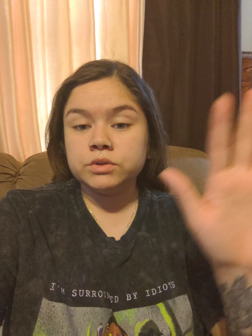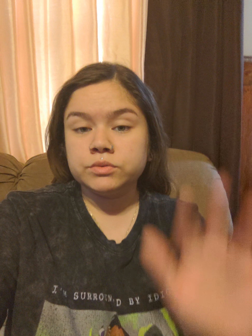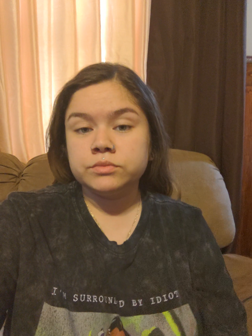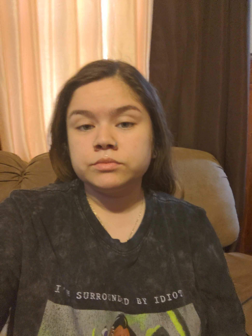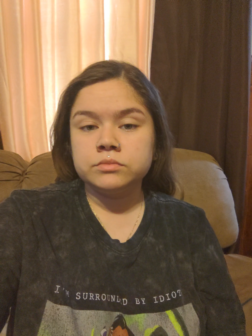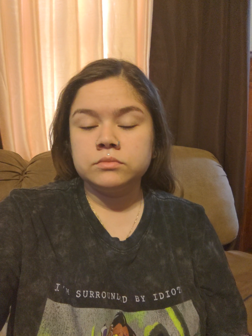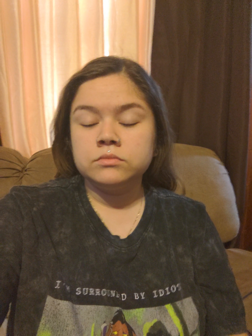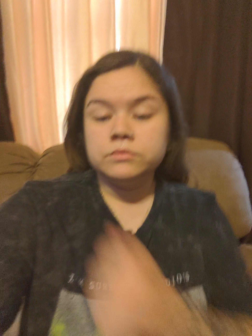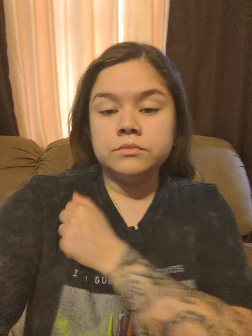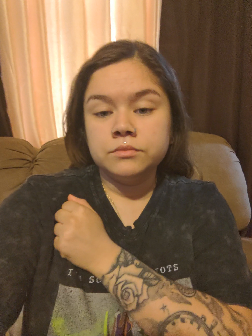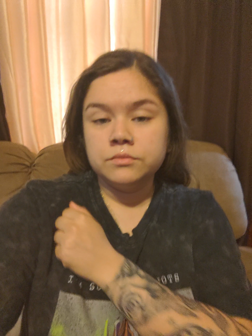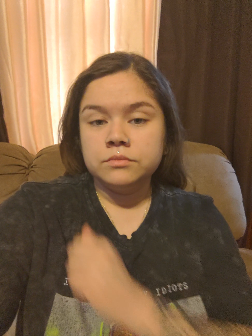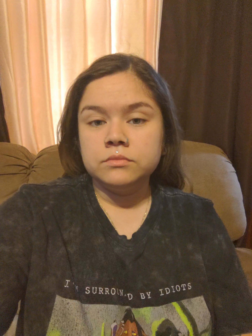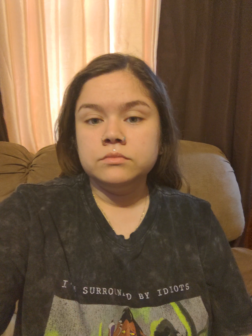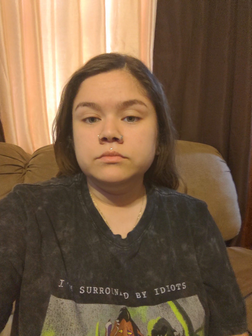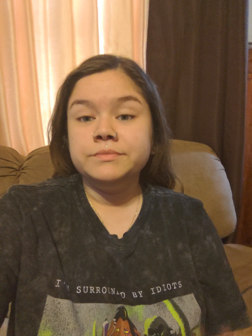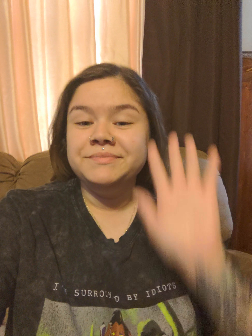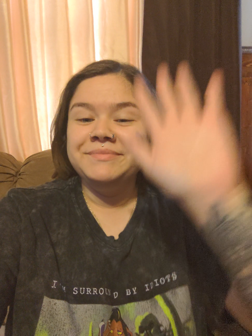hug